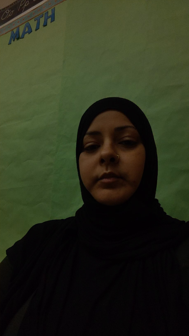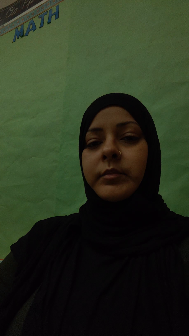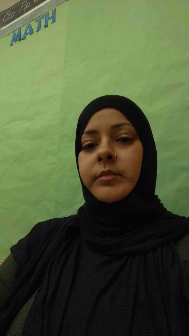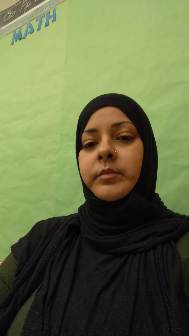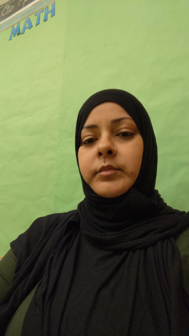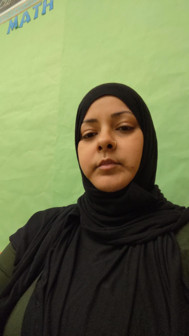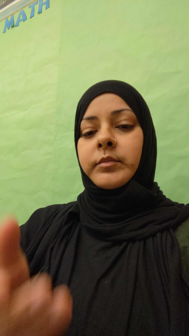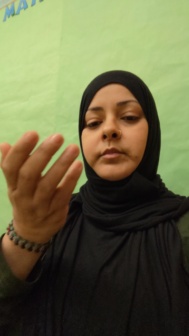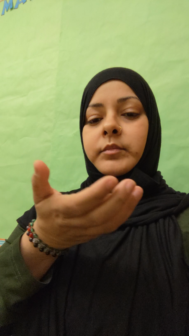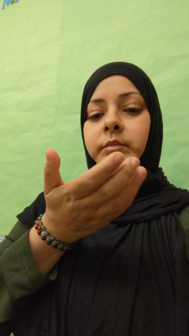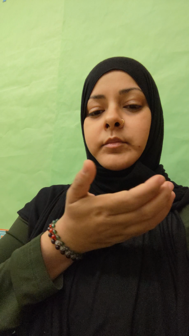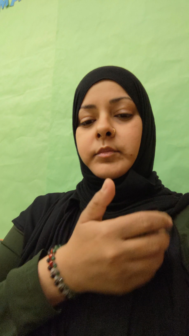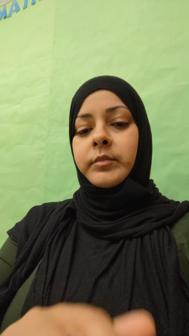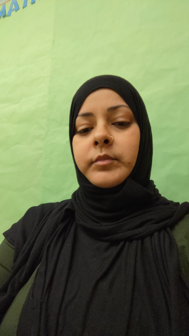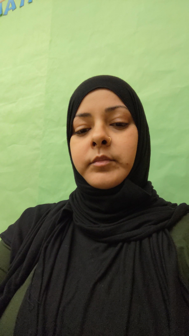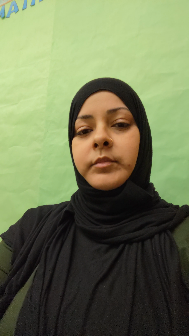carry